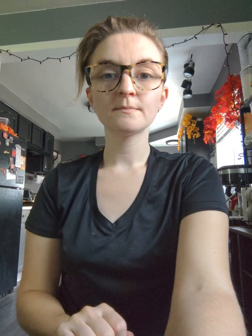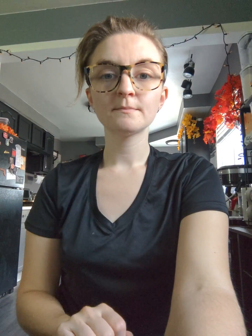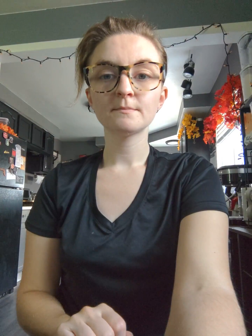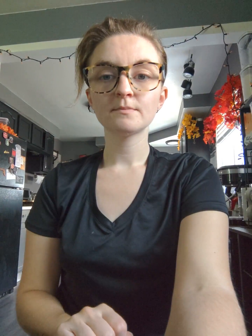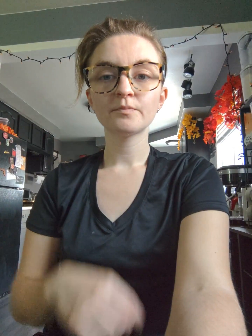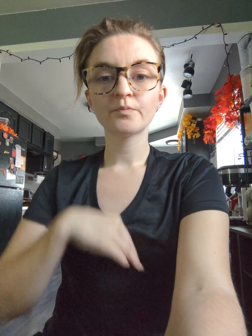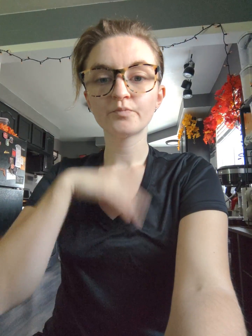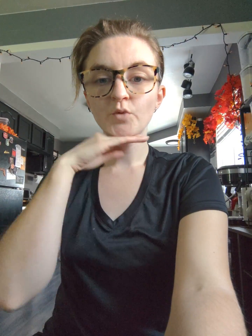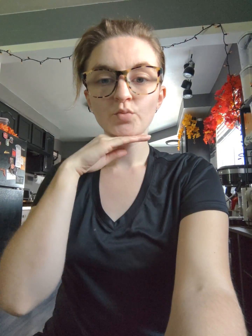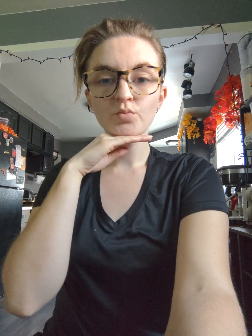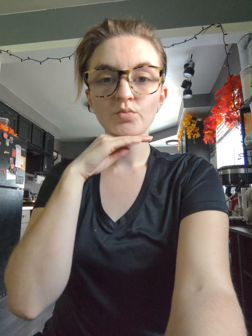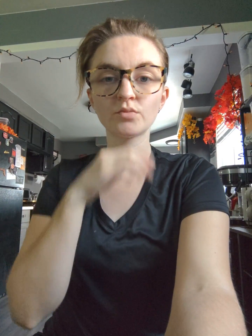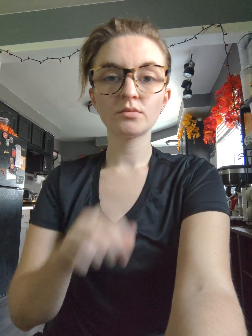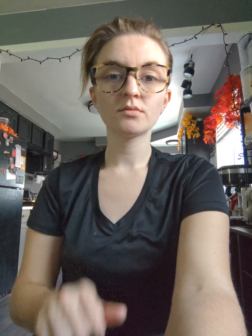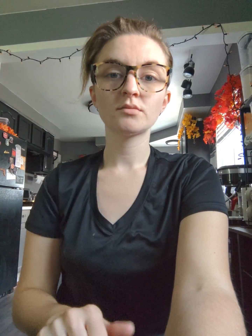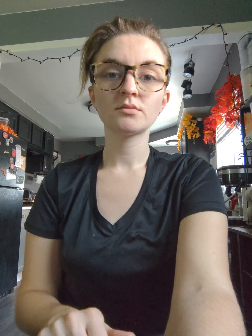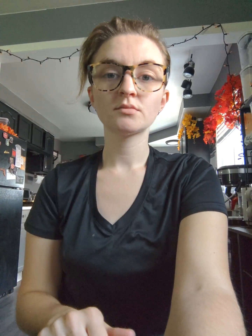full